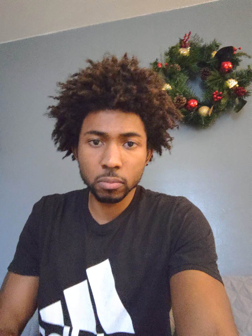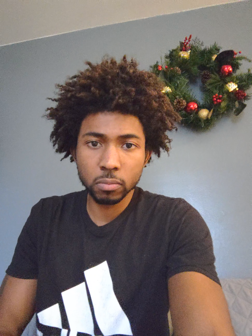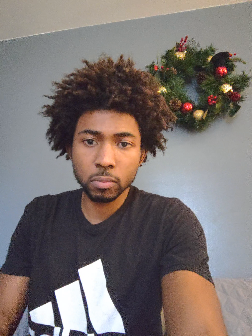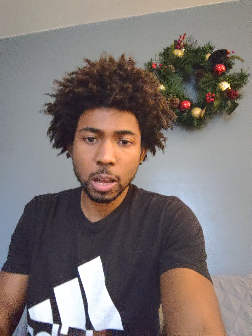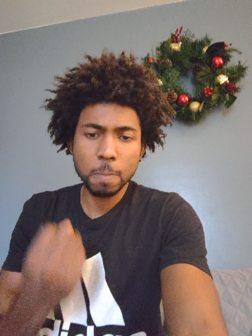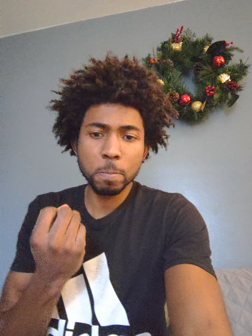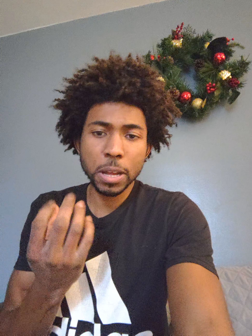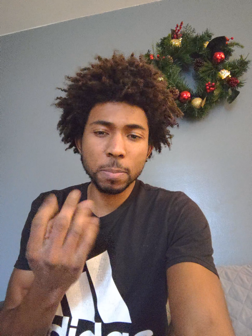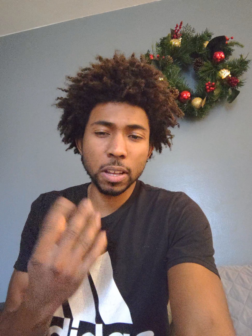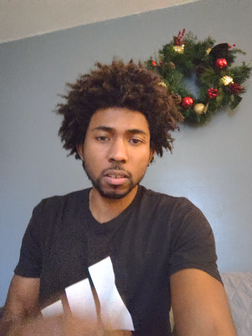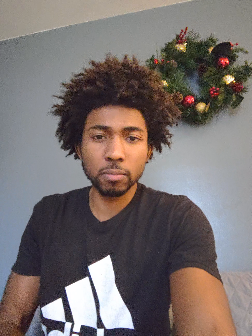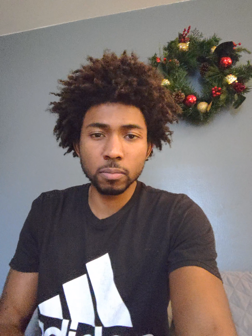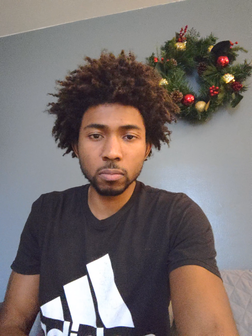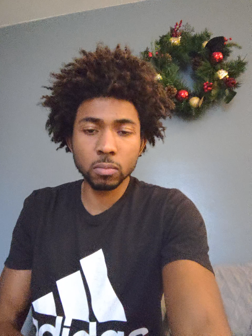many